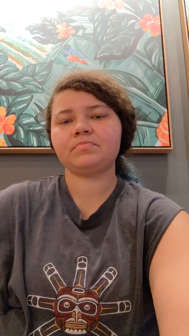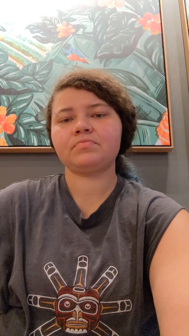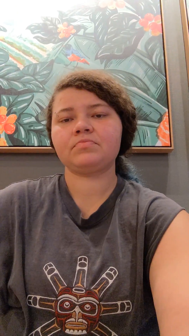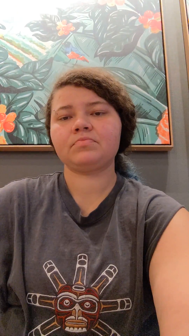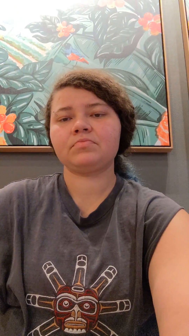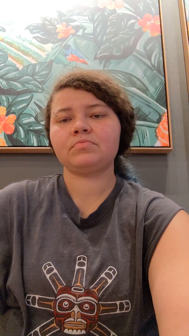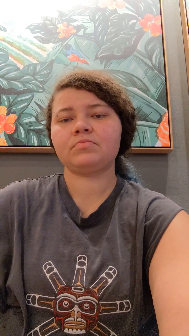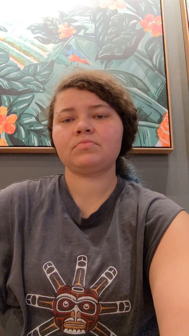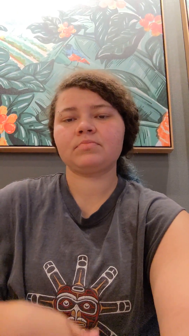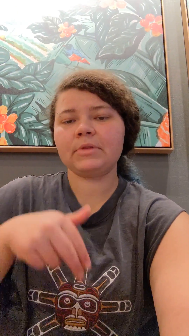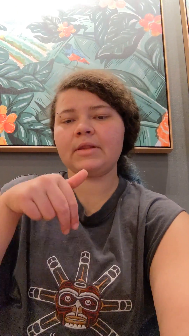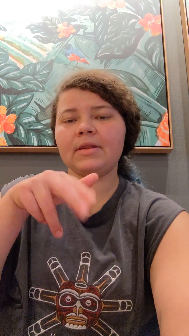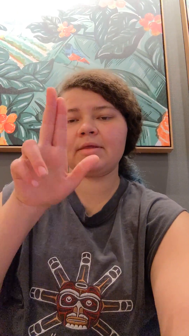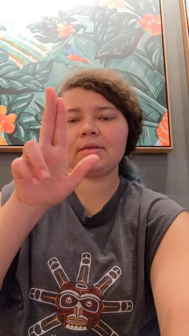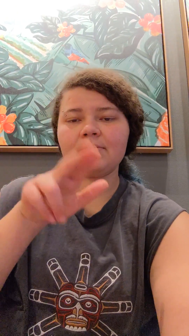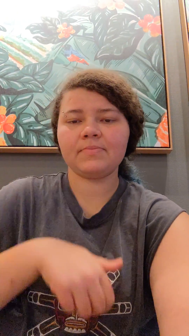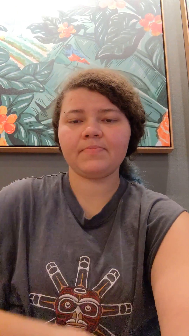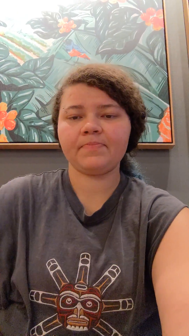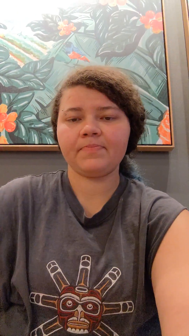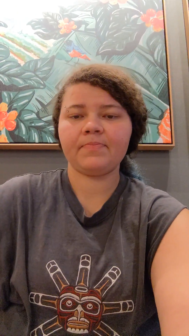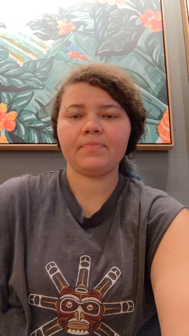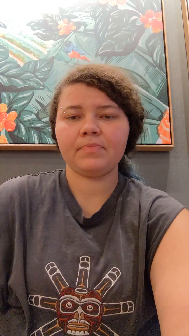lick